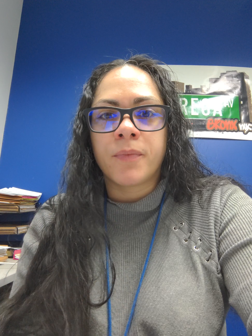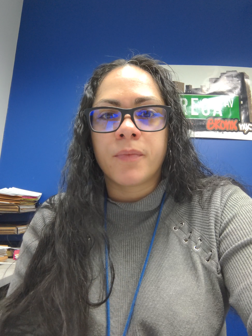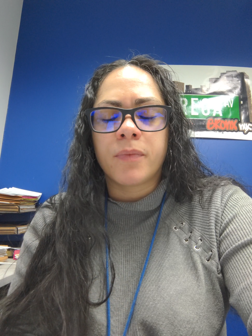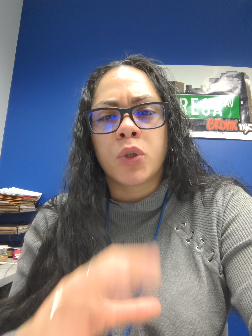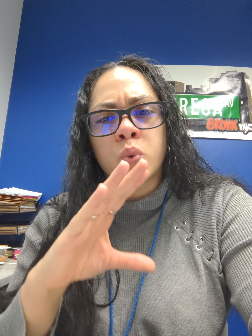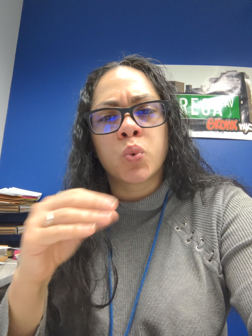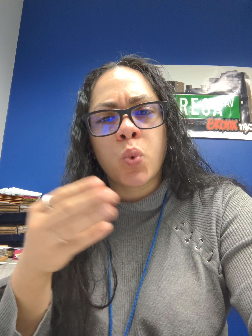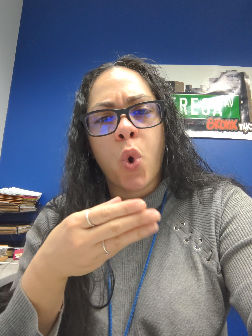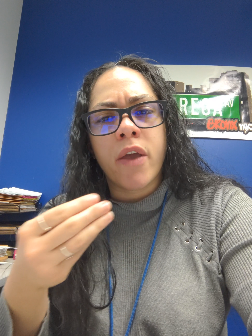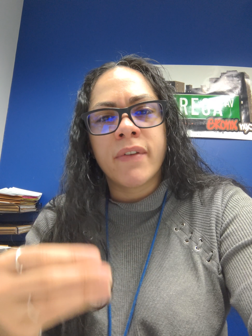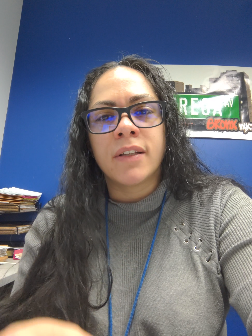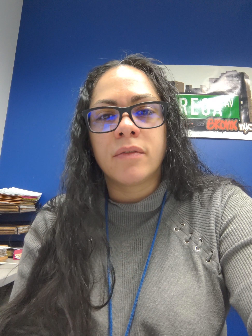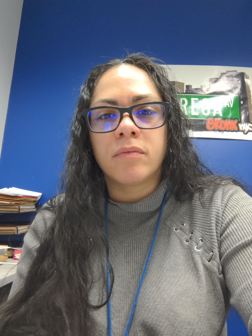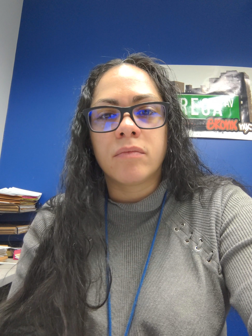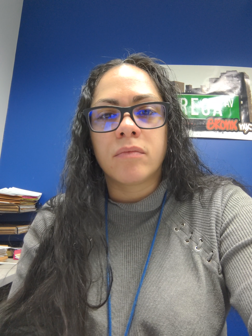story